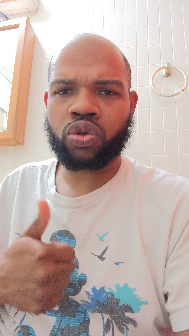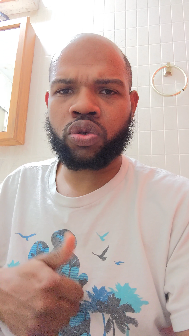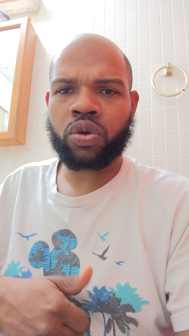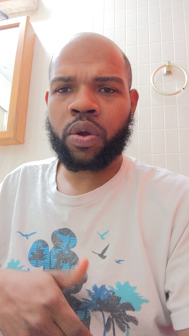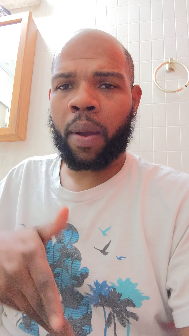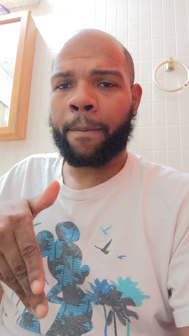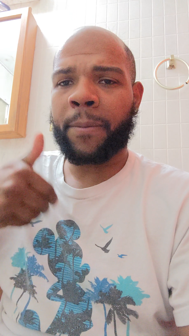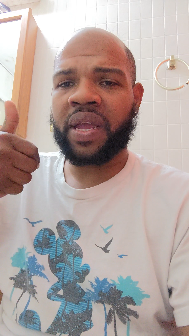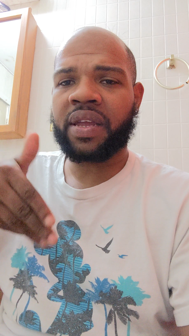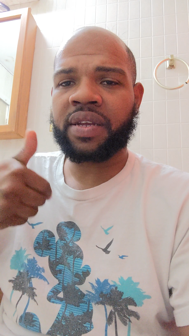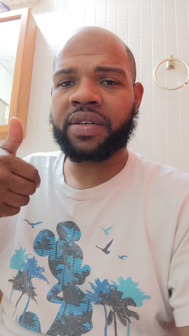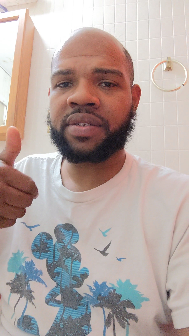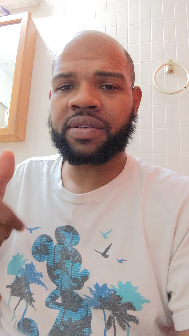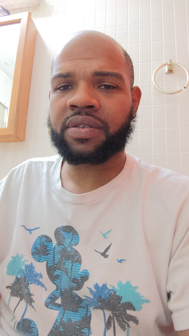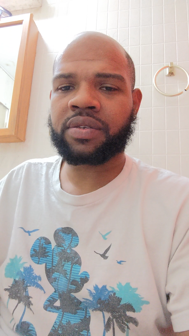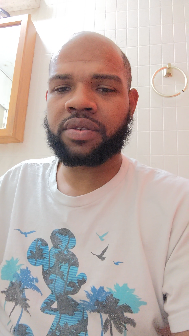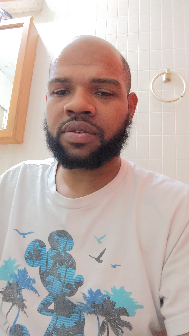pants